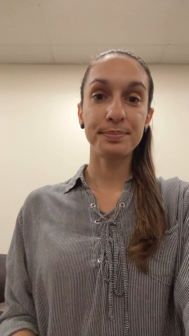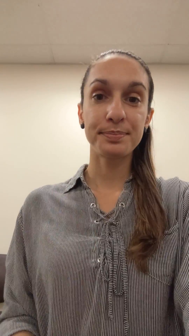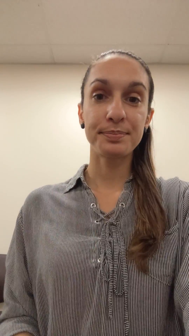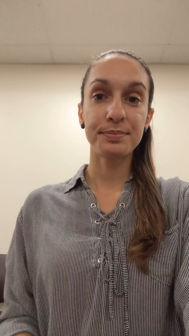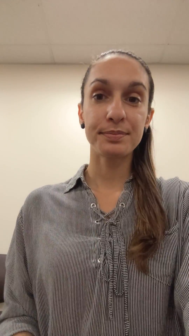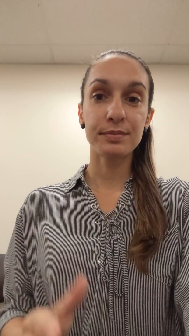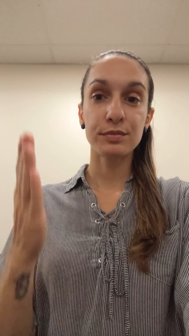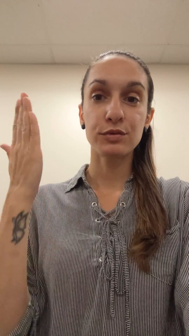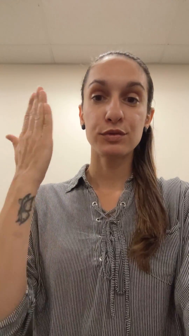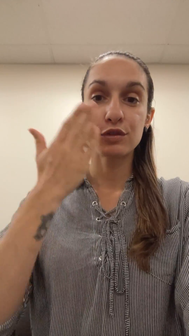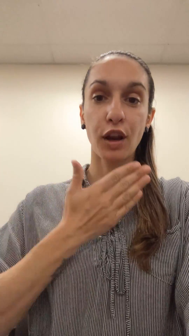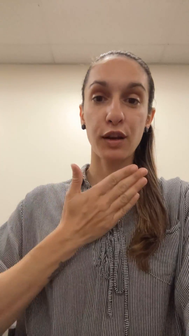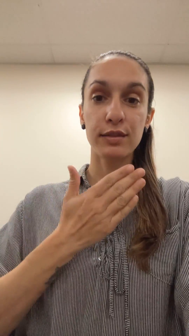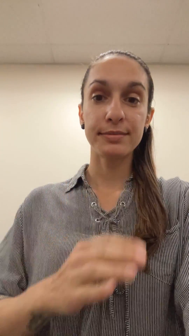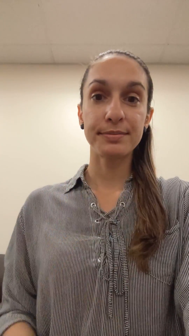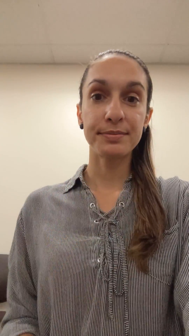dark